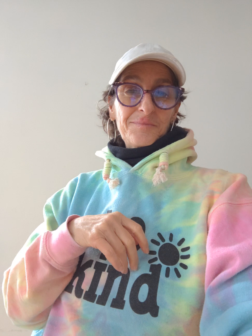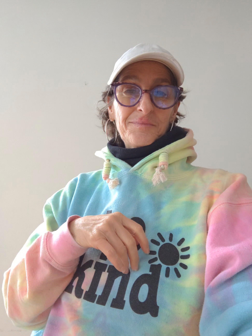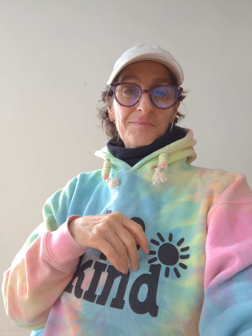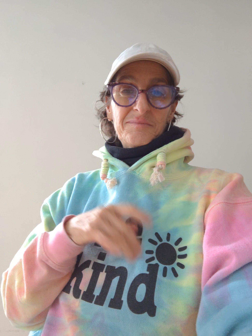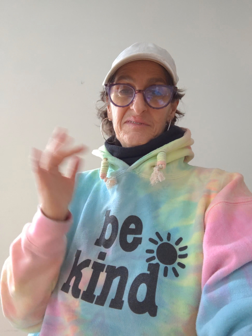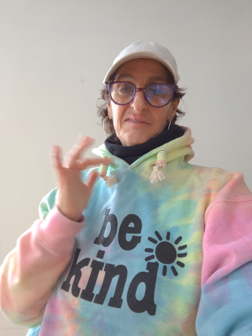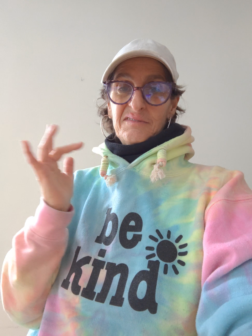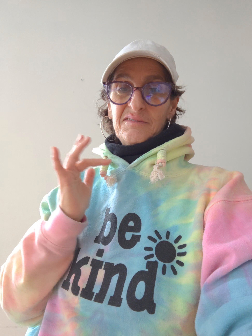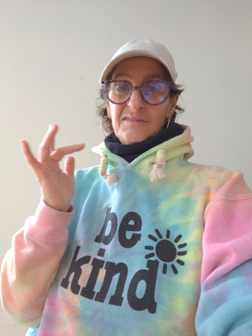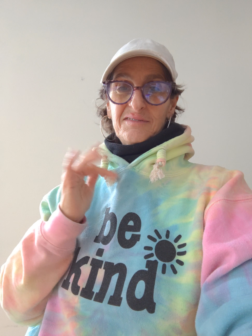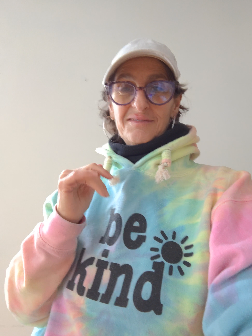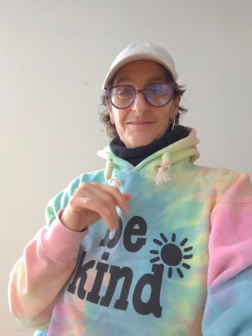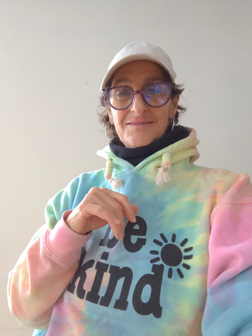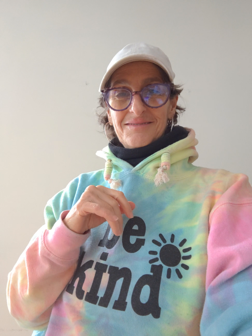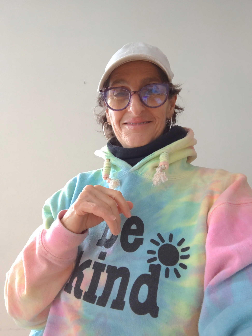yucky